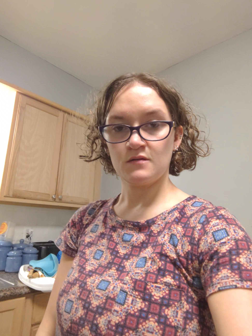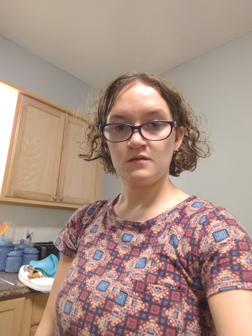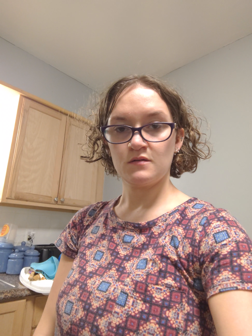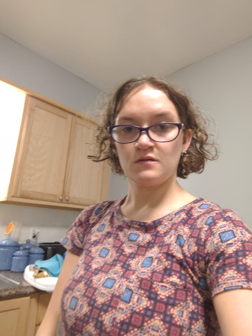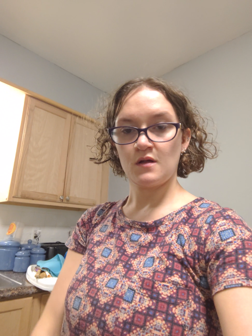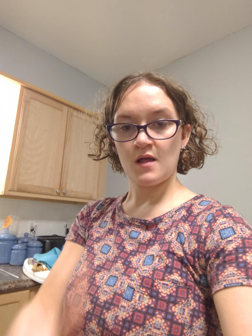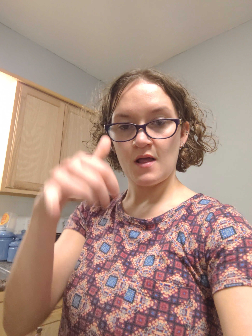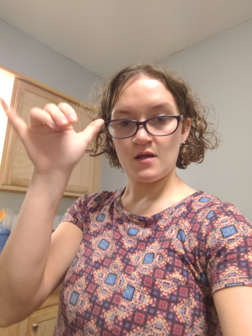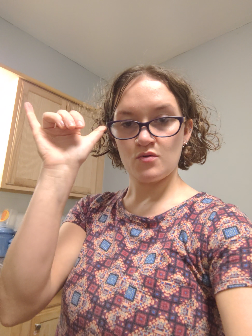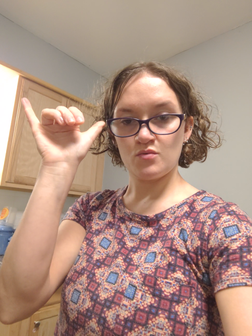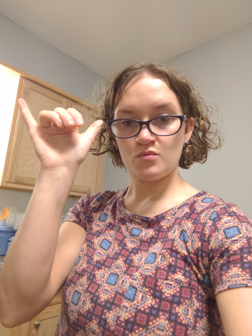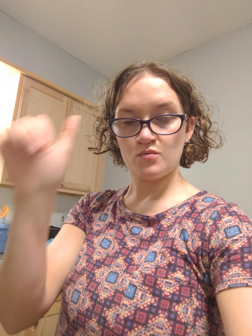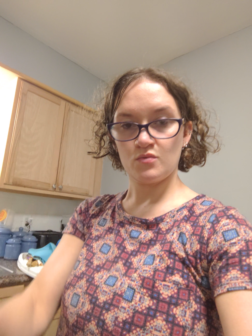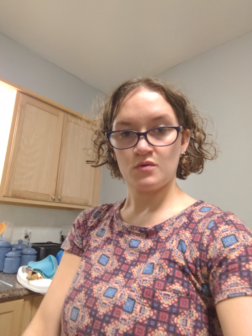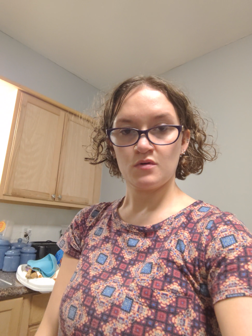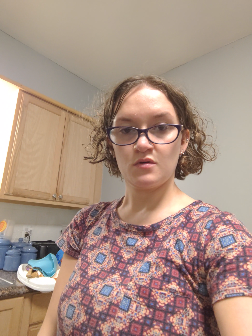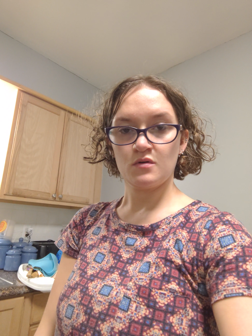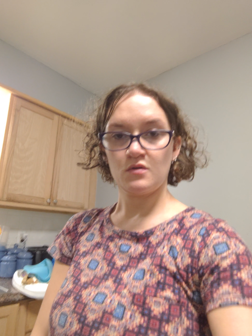cow